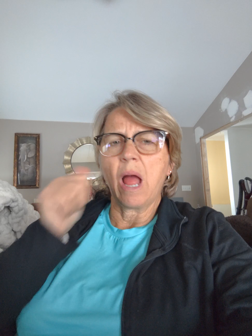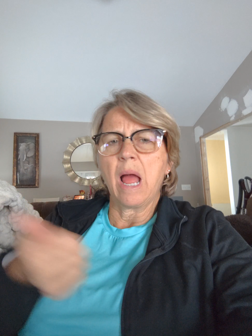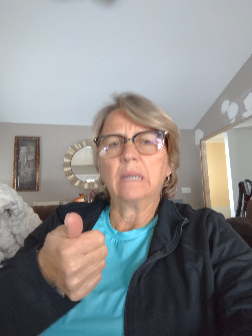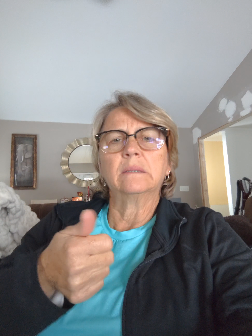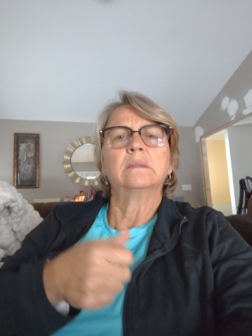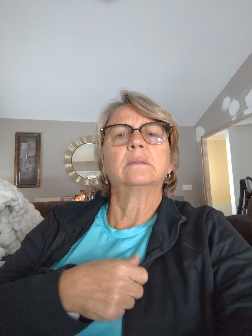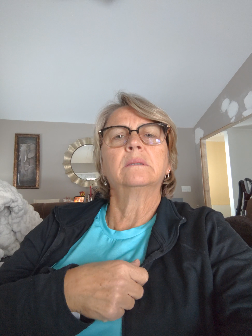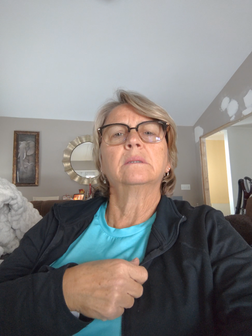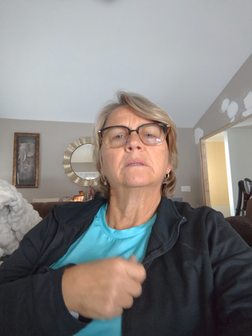hide